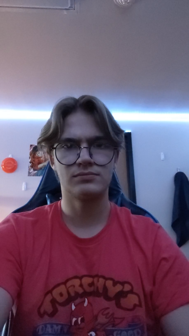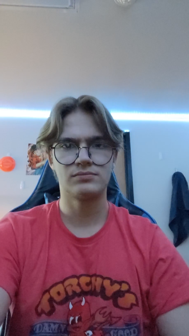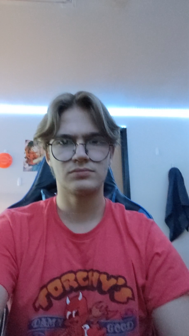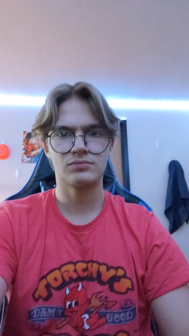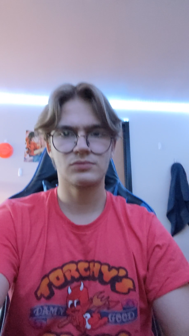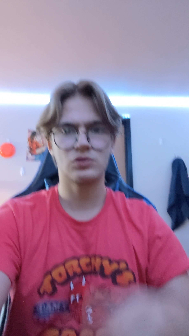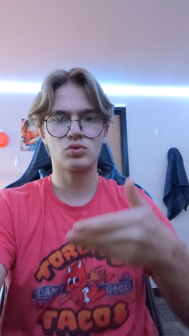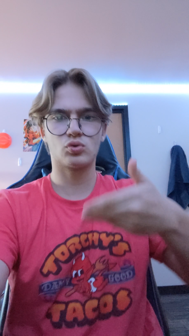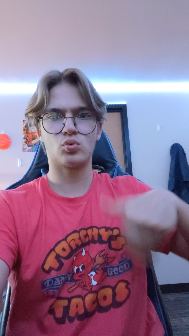shorts